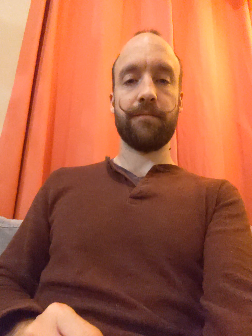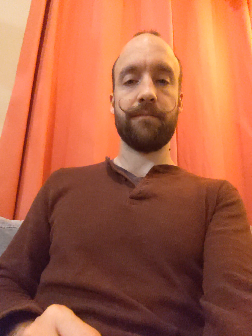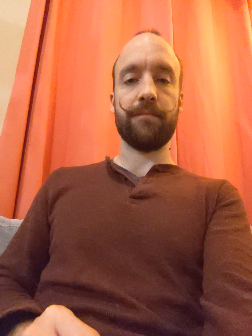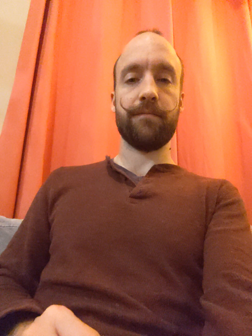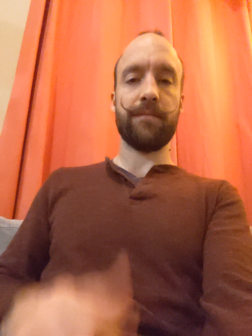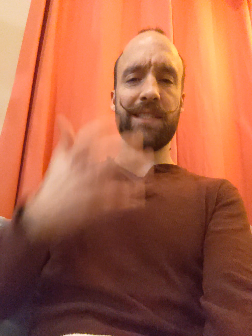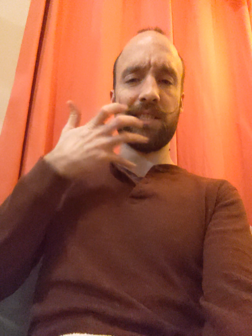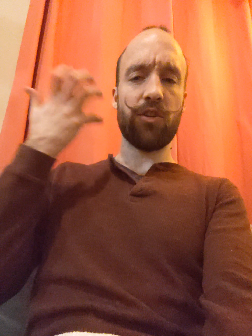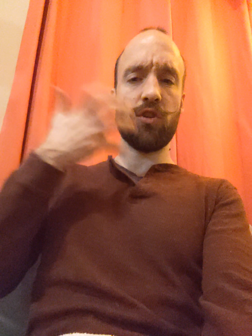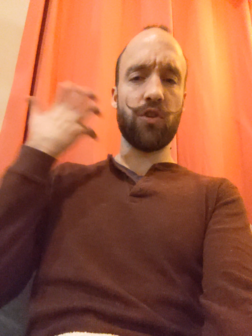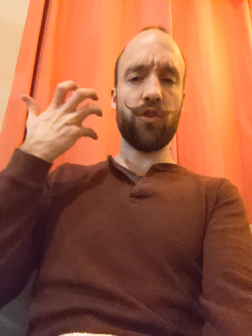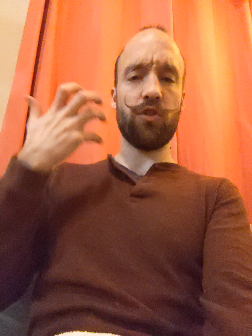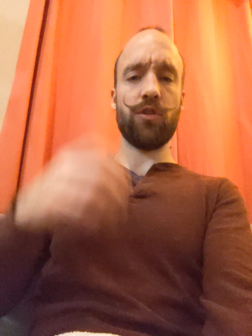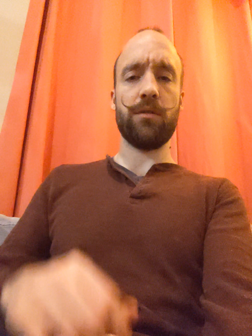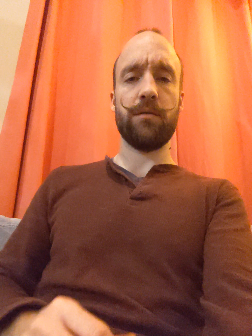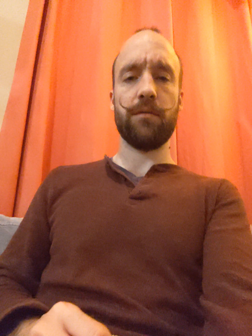tiger